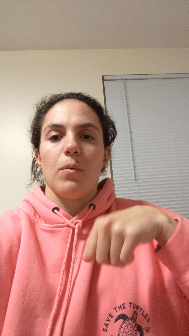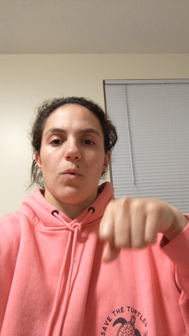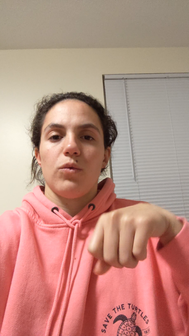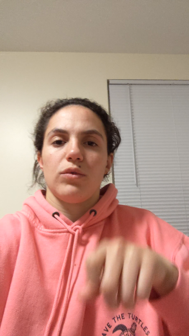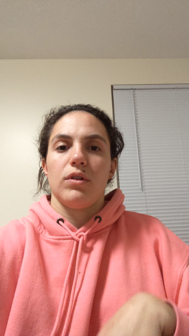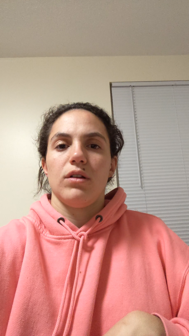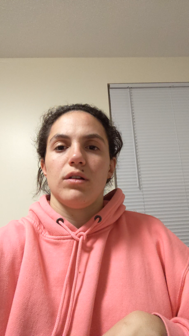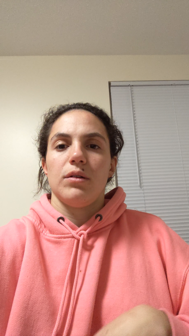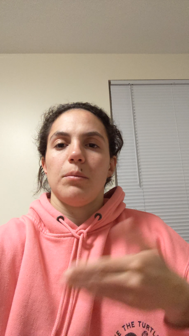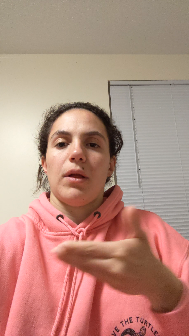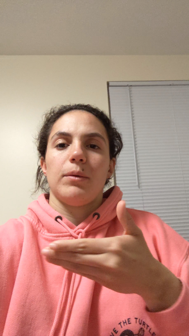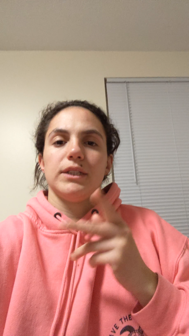babysitter